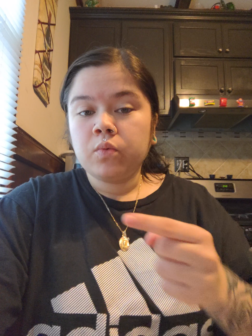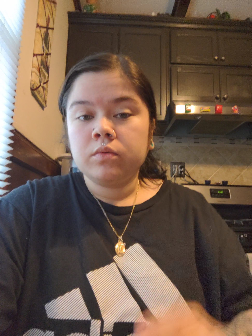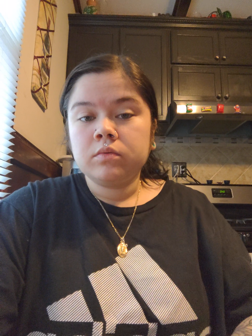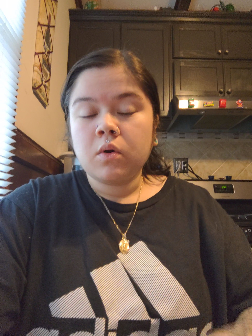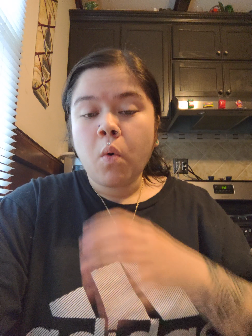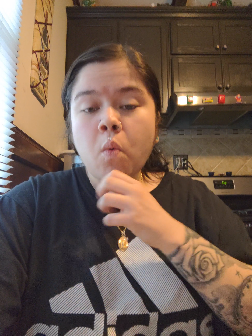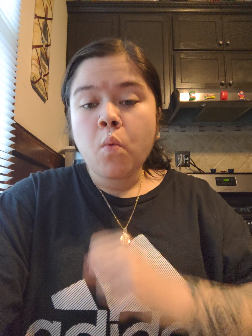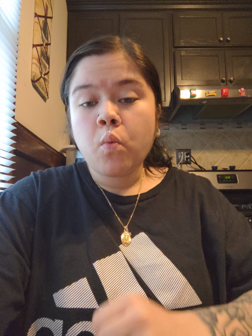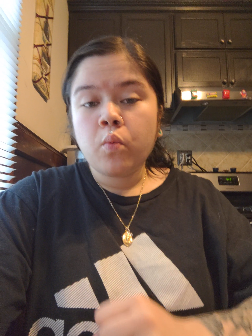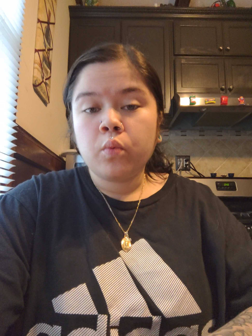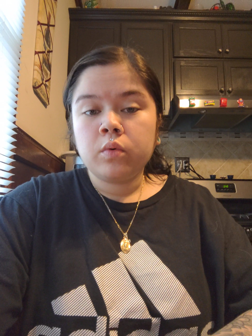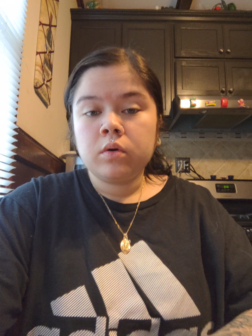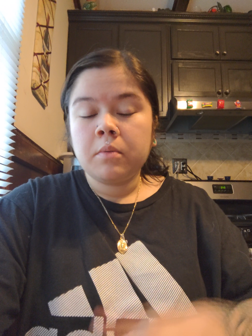old